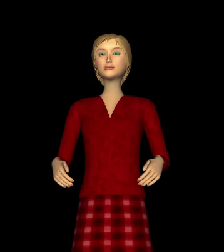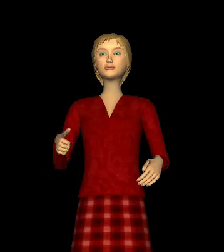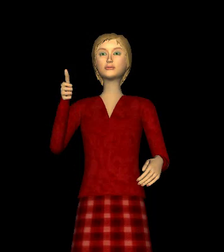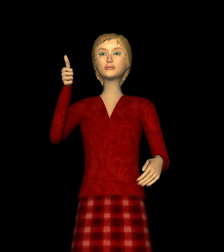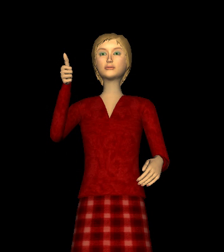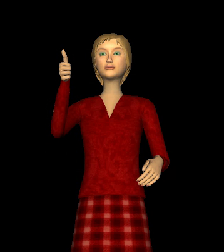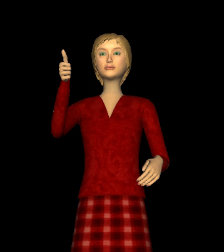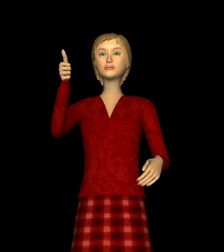1